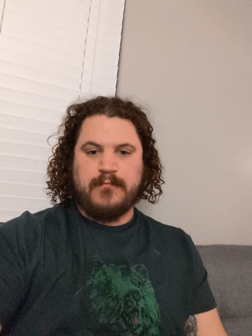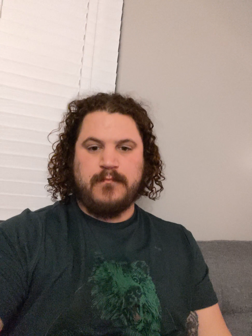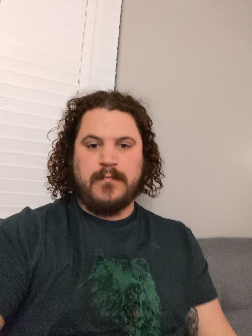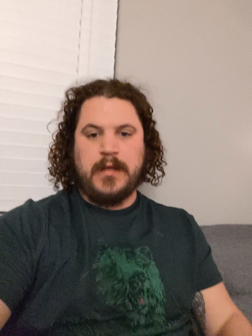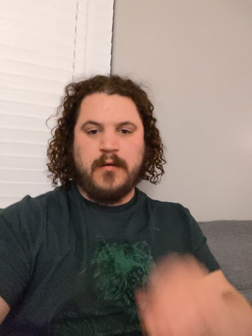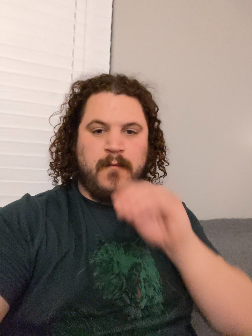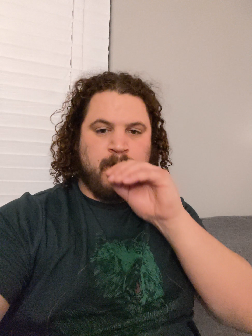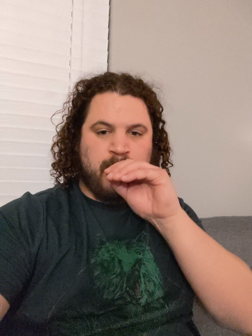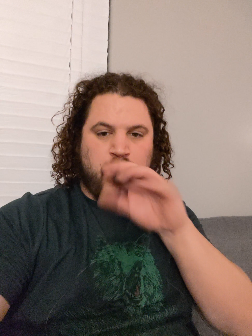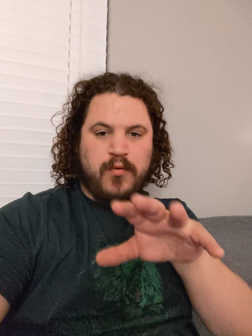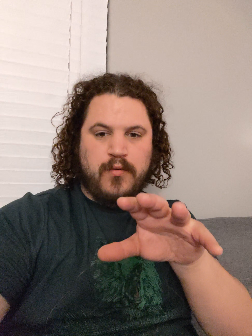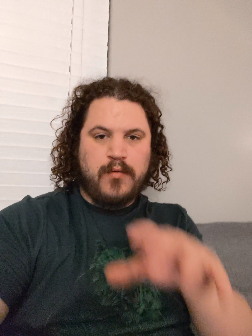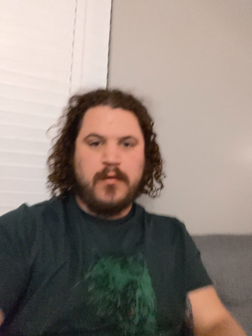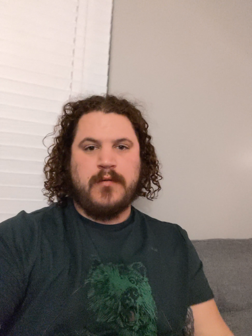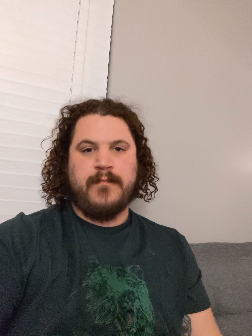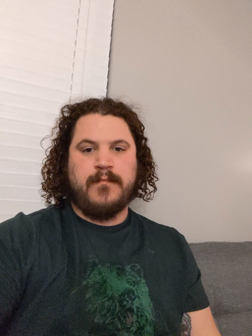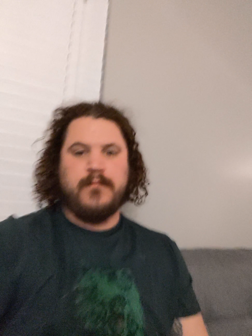blow